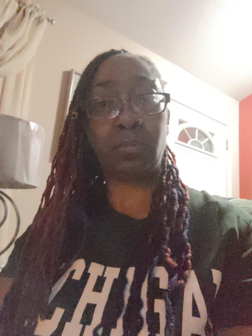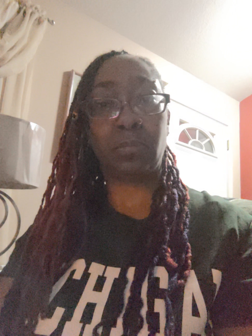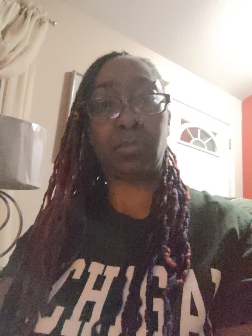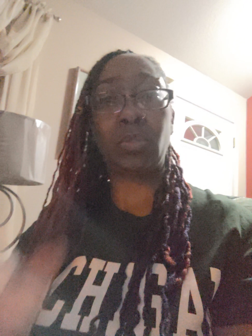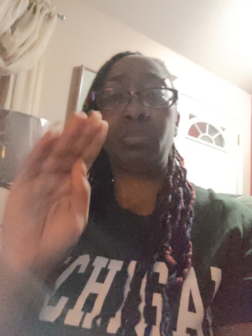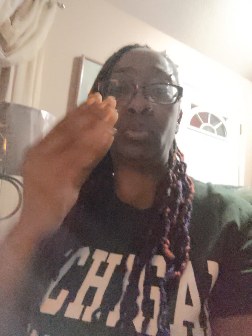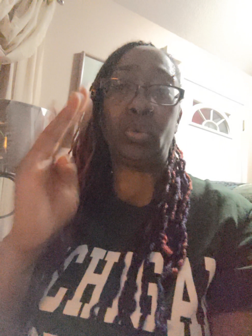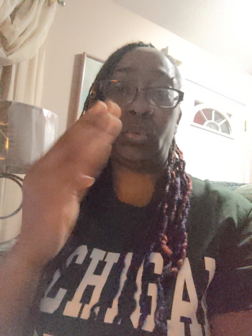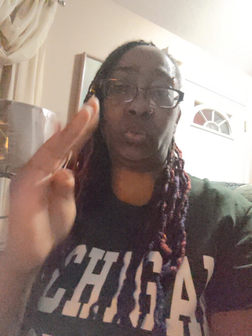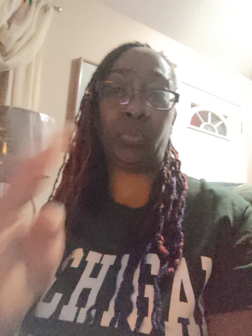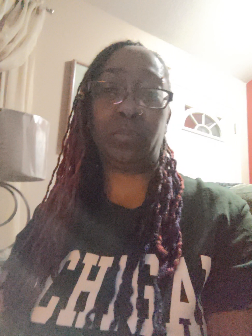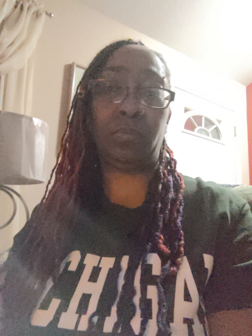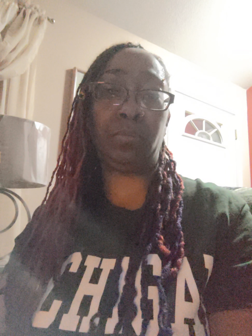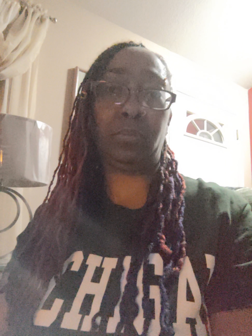blue